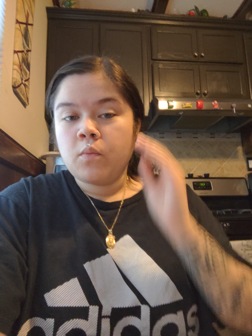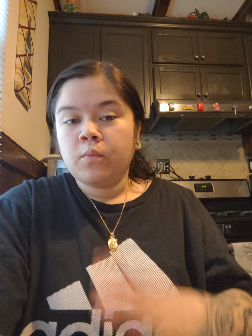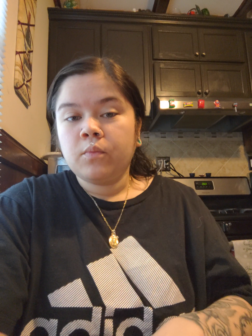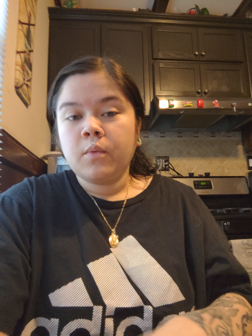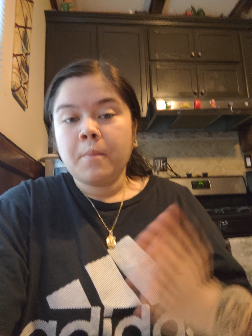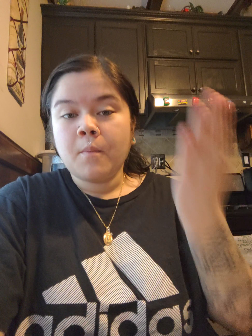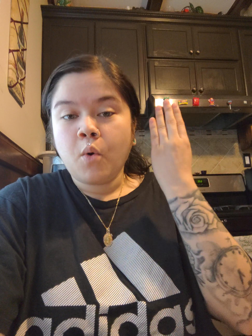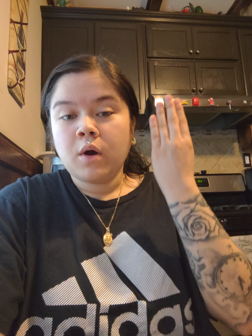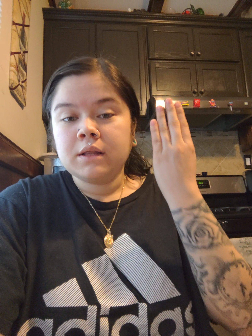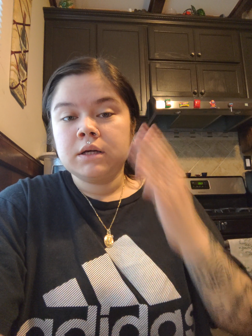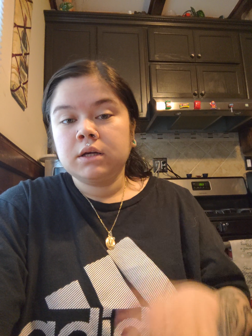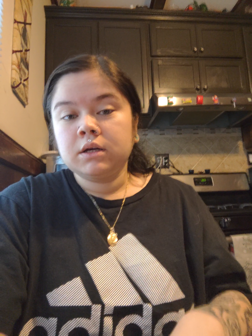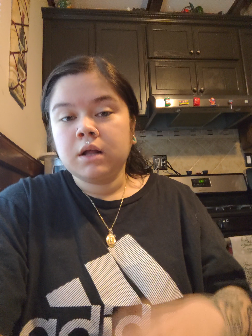morning